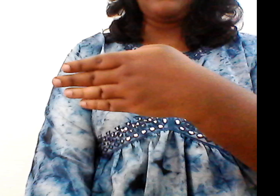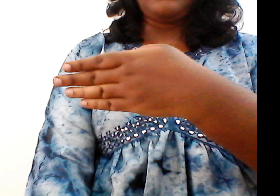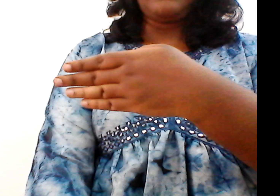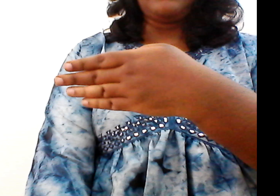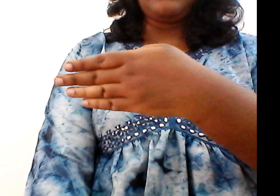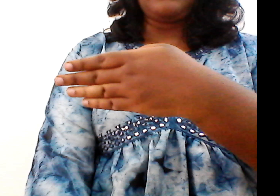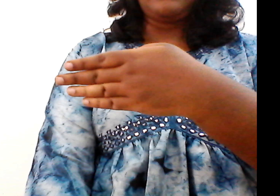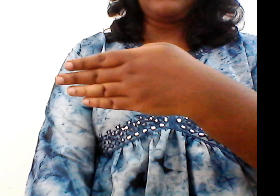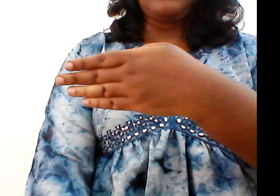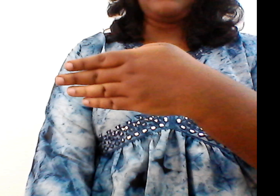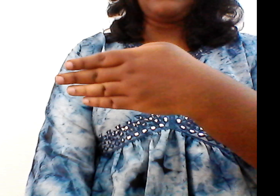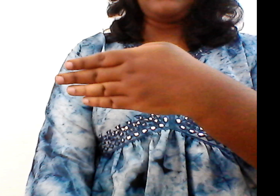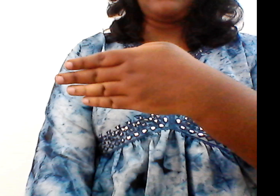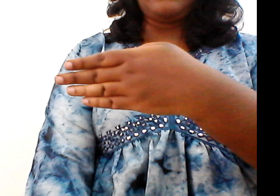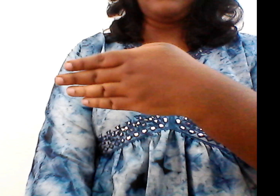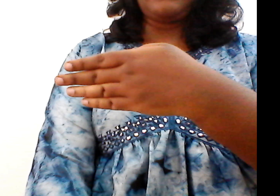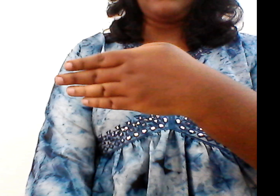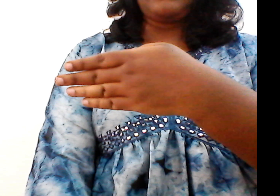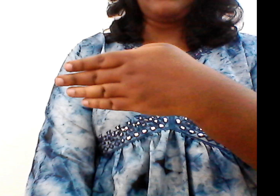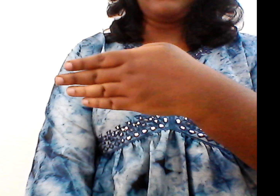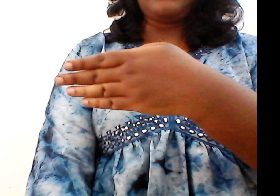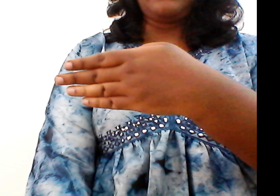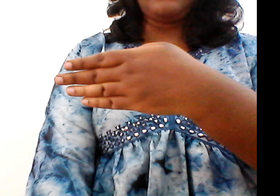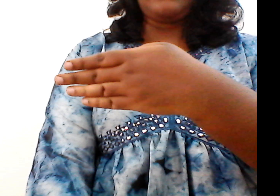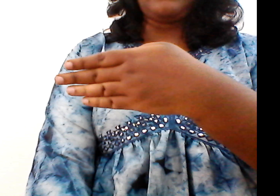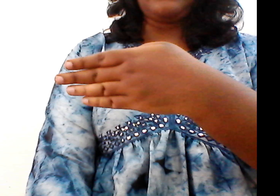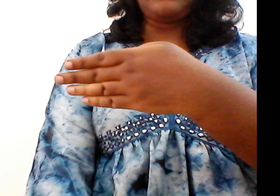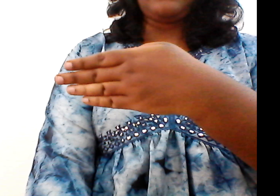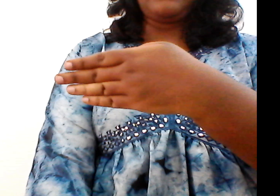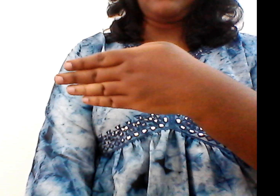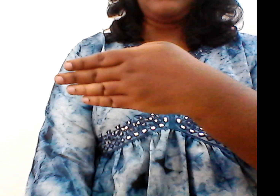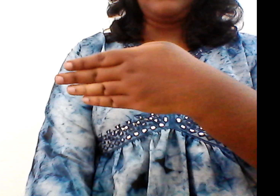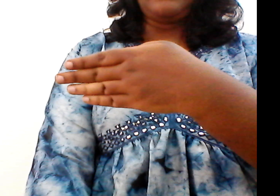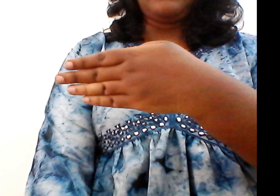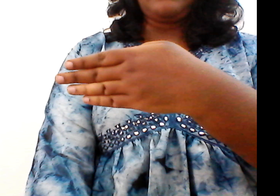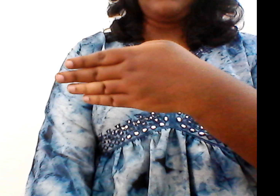അ